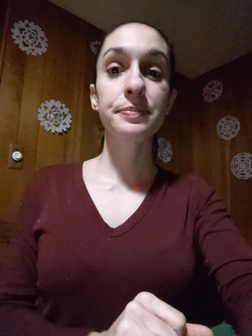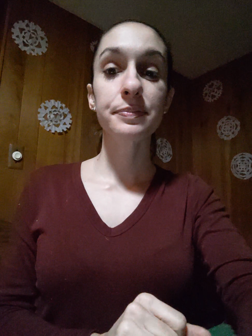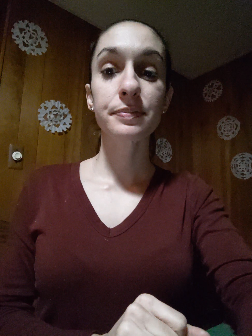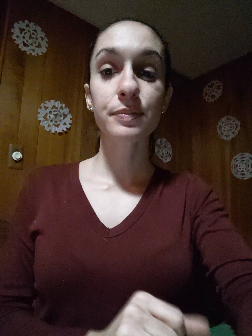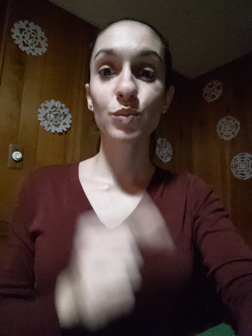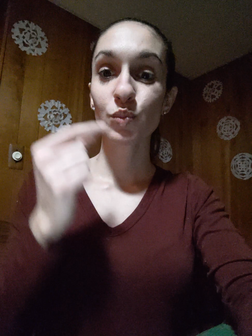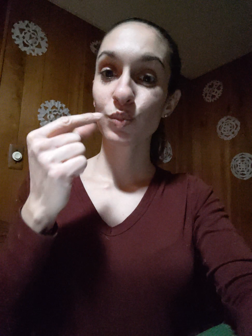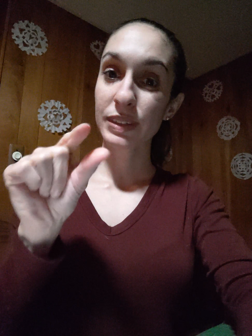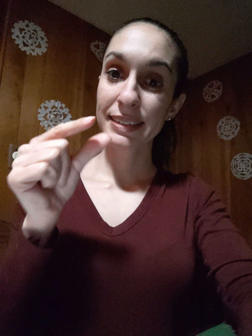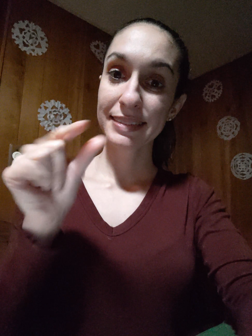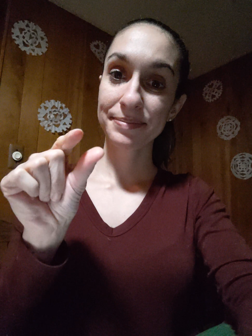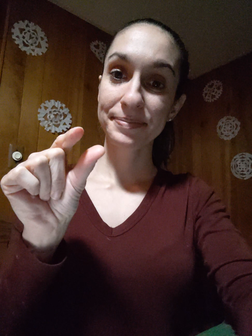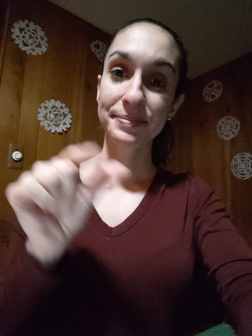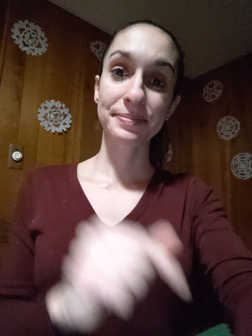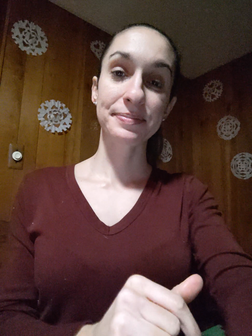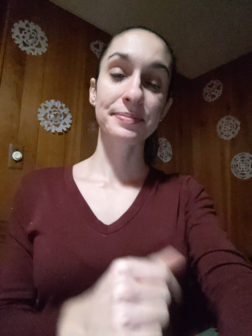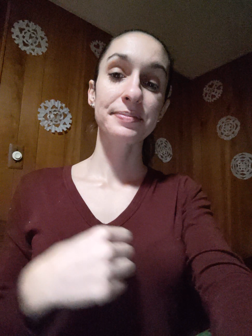green